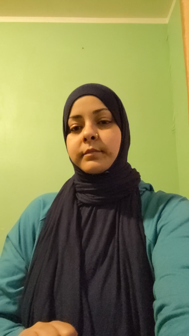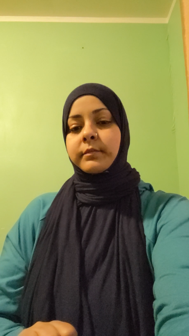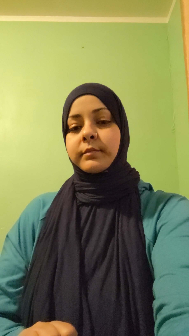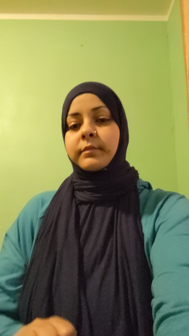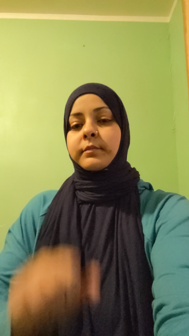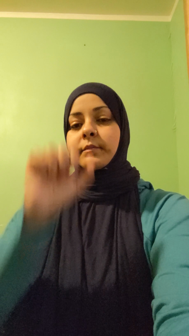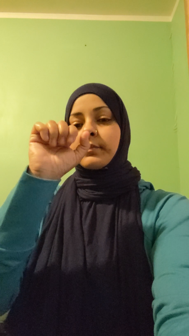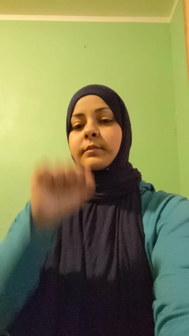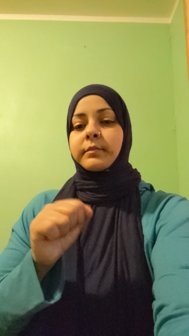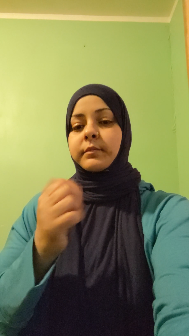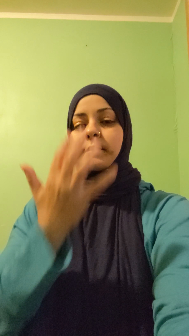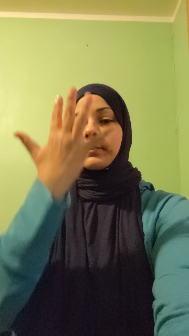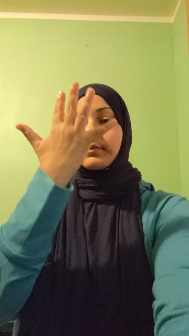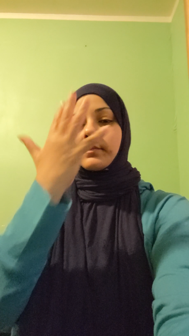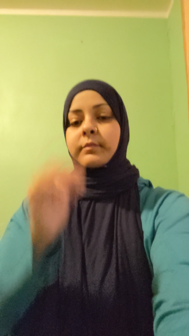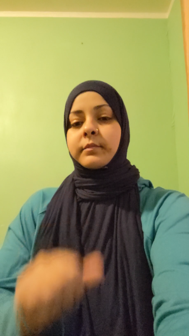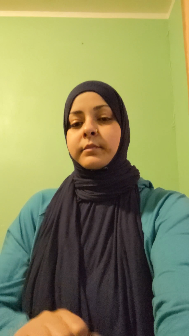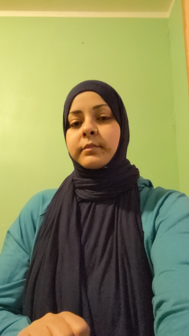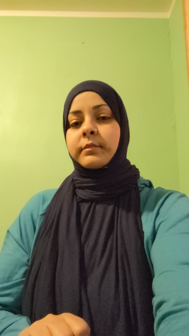gloves